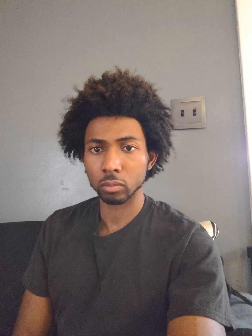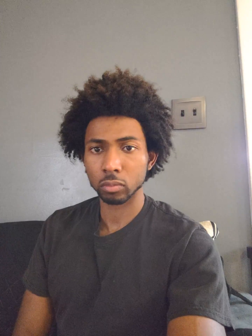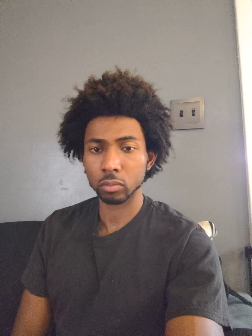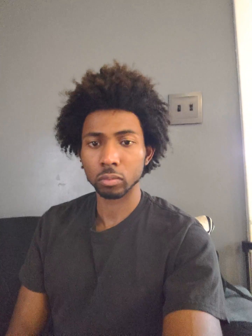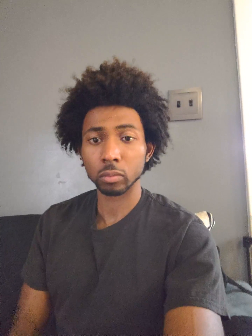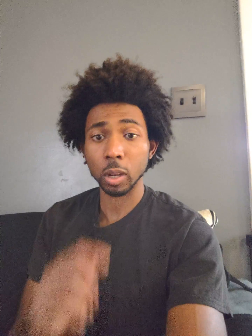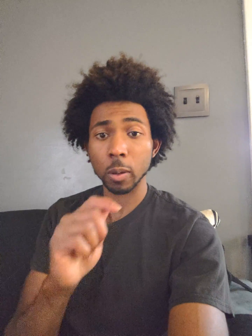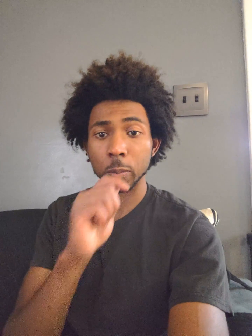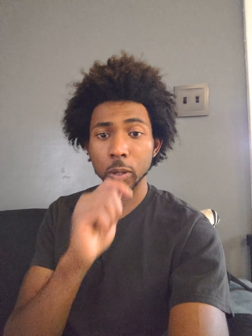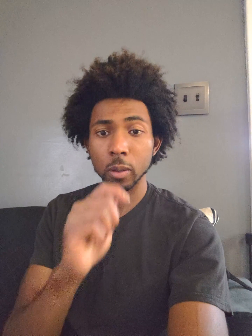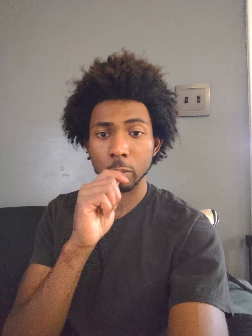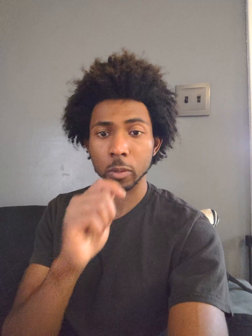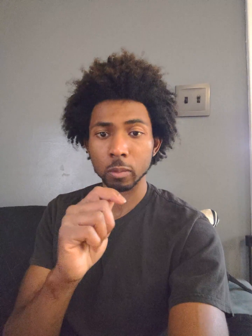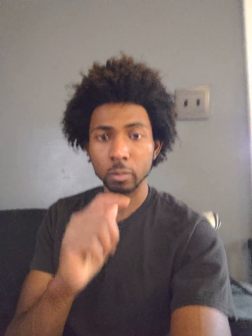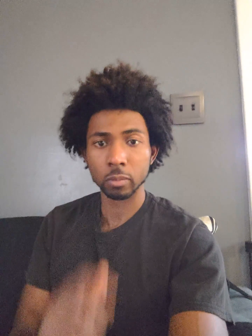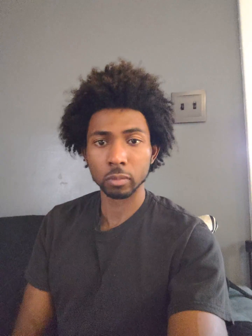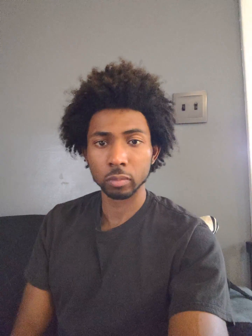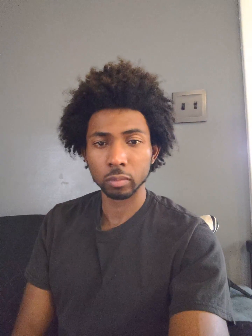popsicle